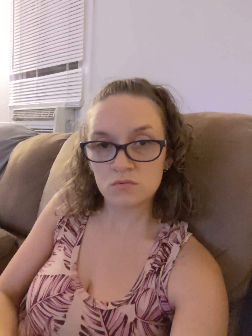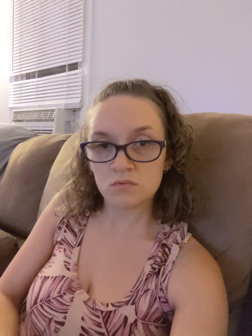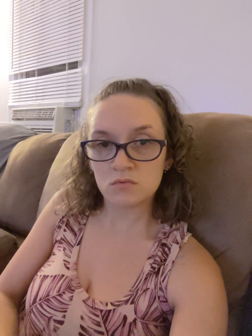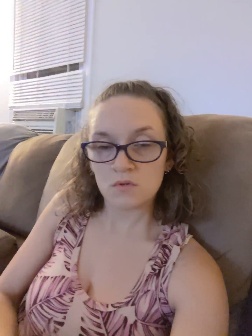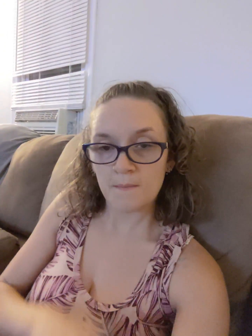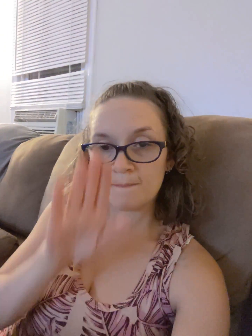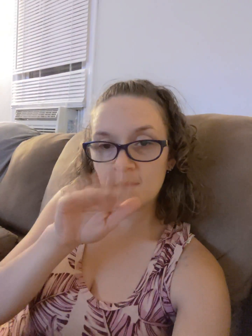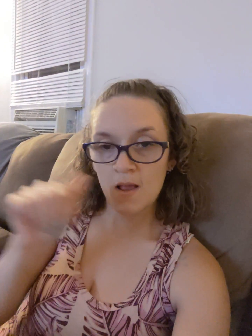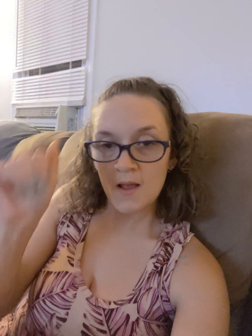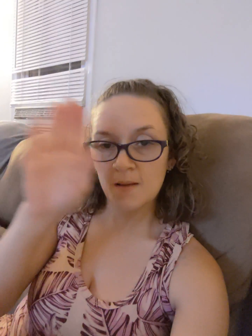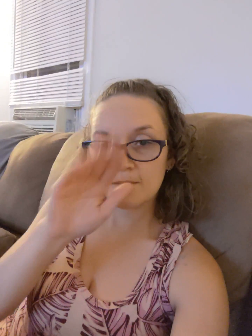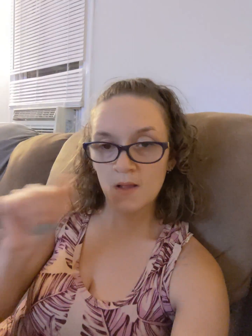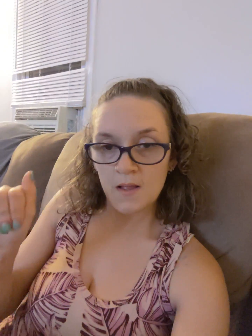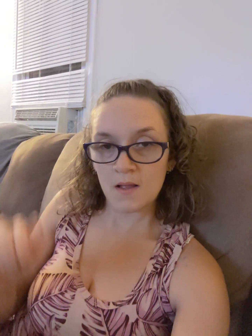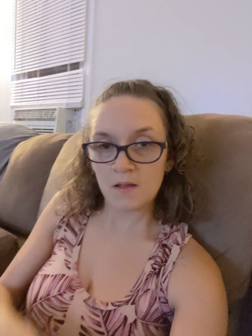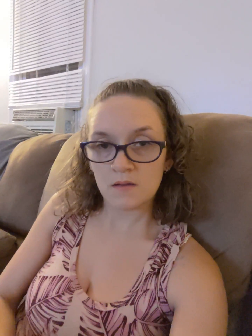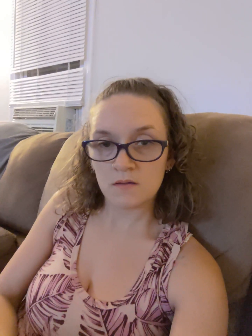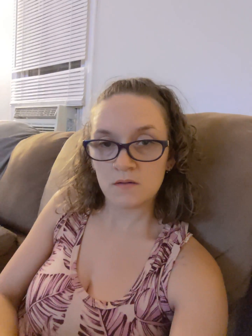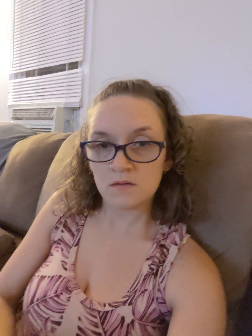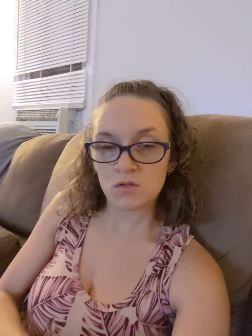baa baa